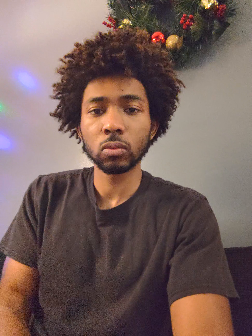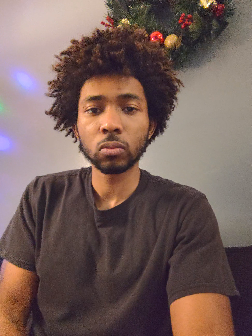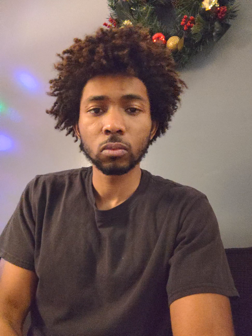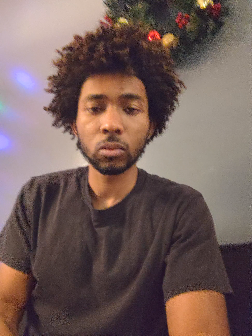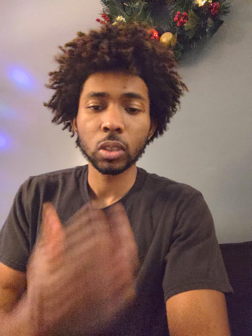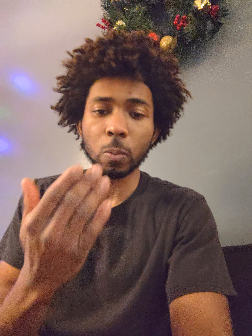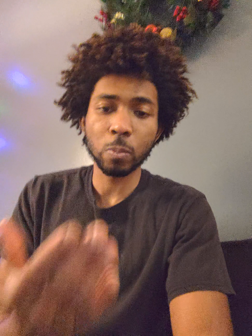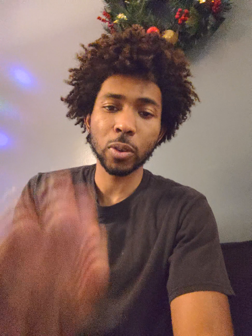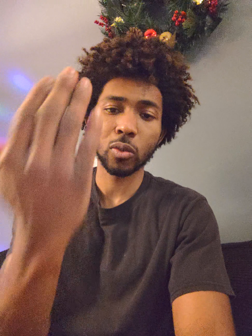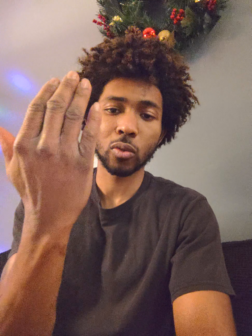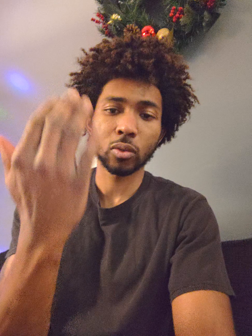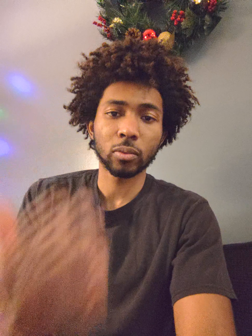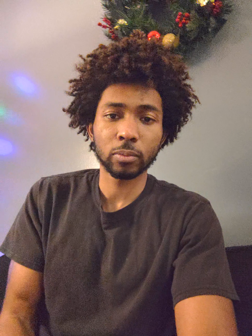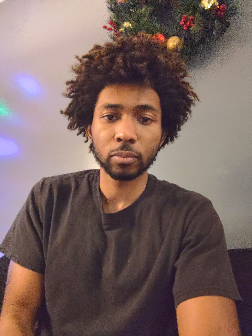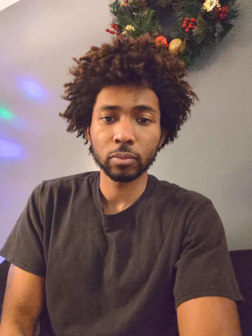morning